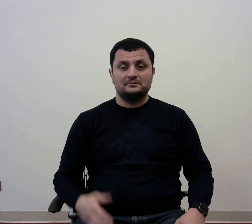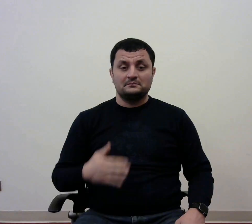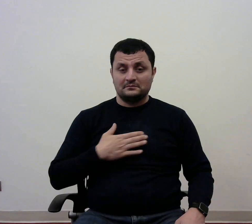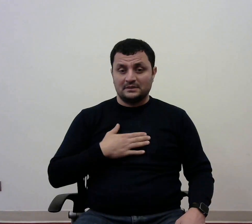mən